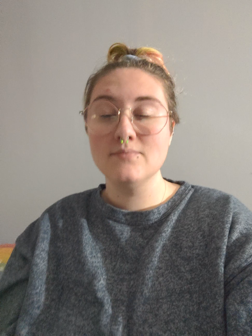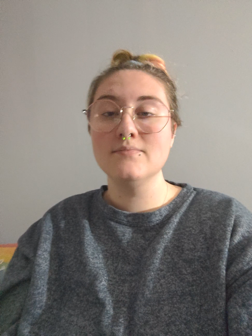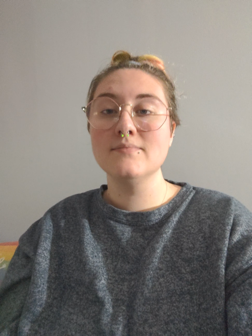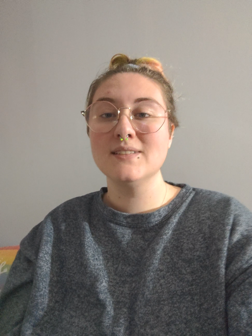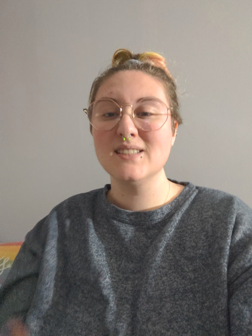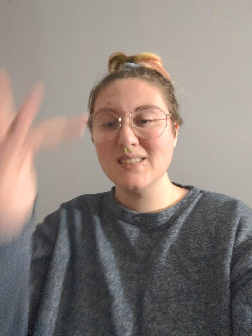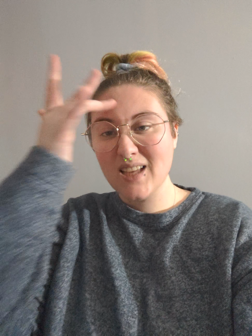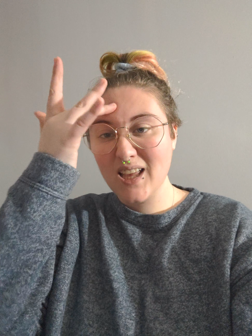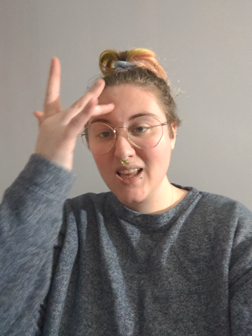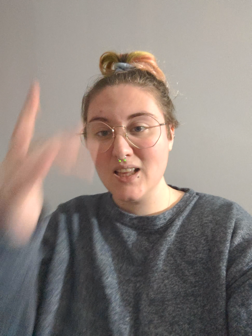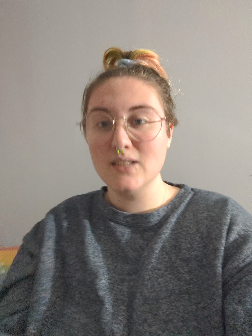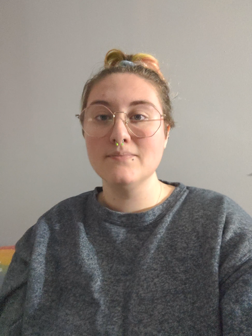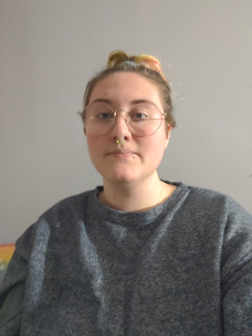sick